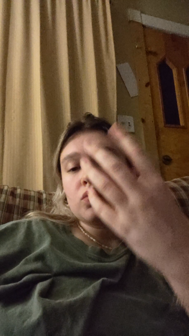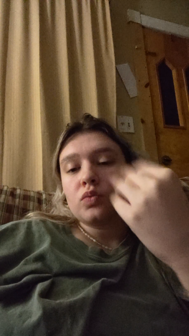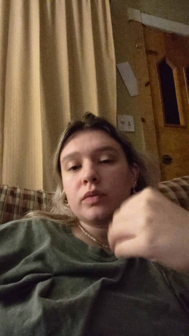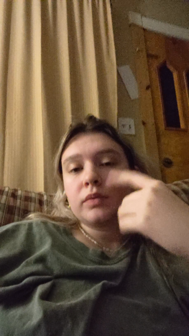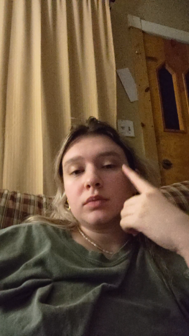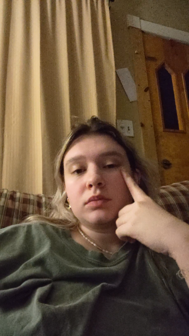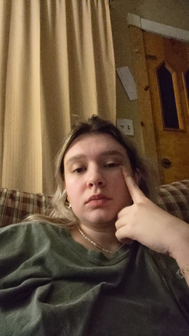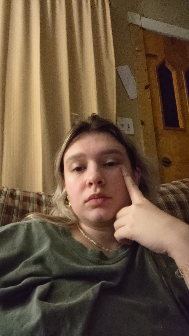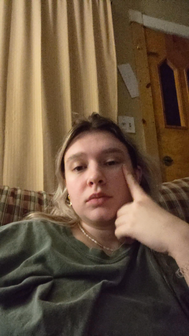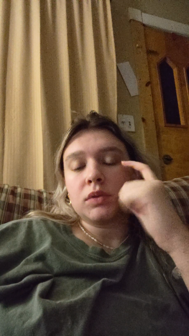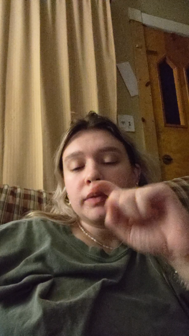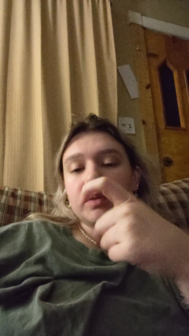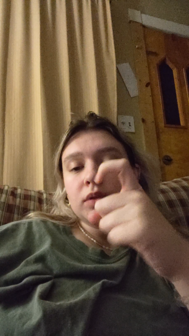friend